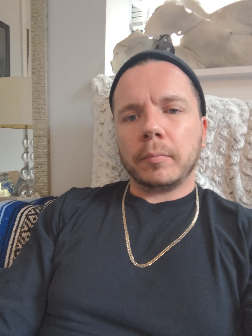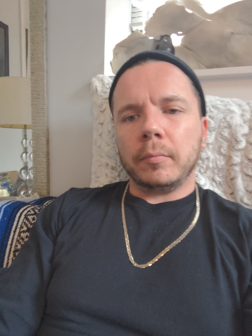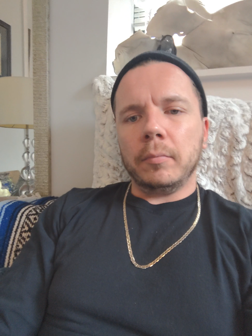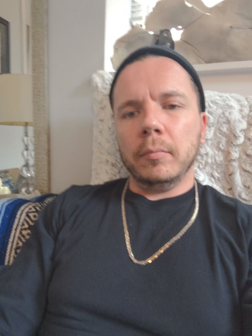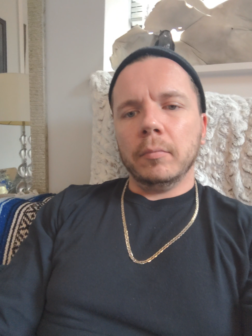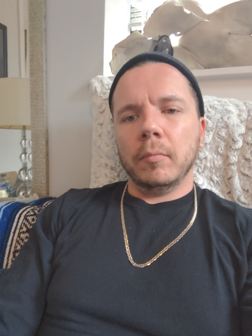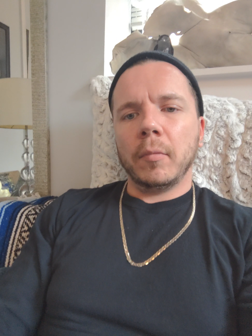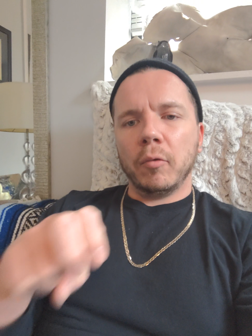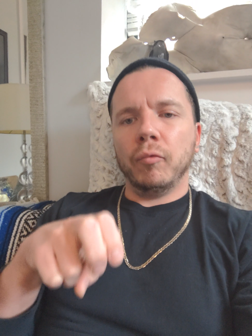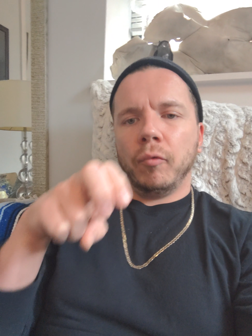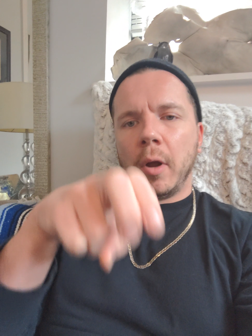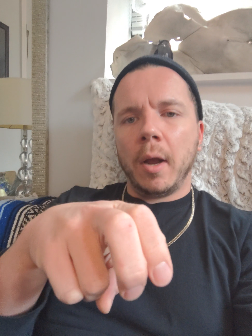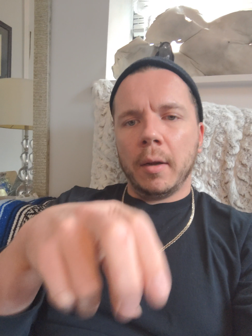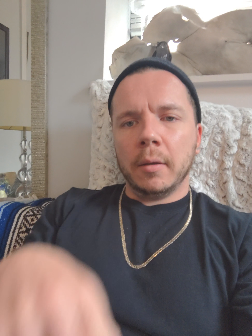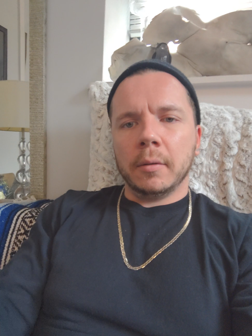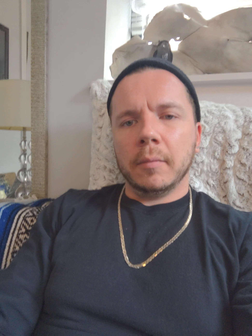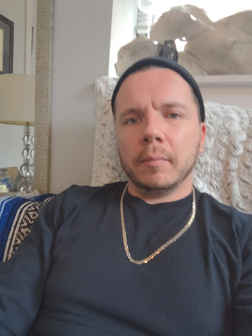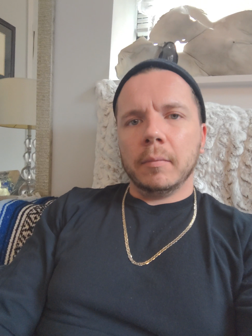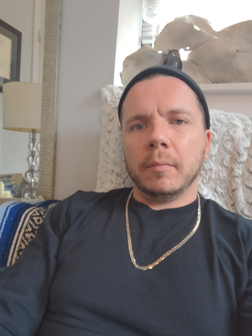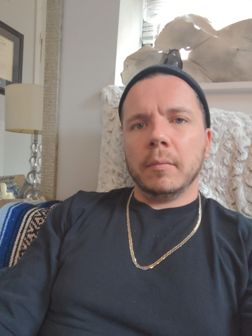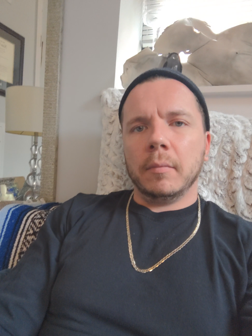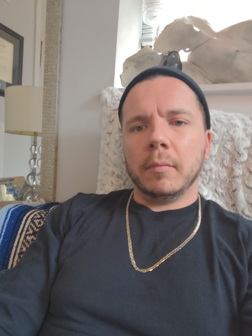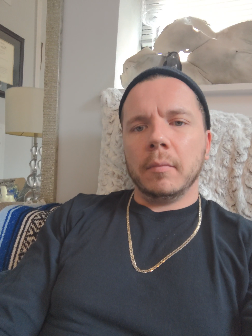ride